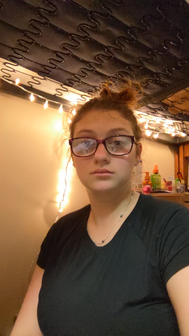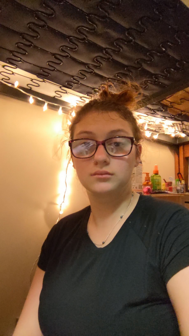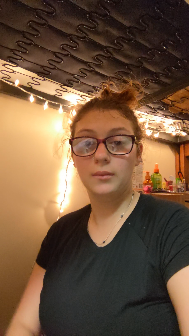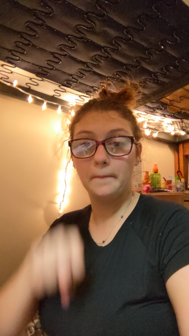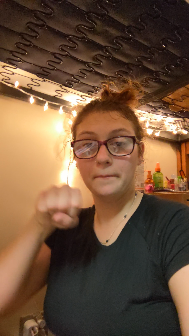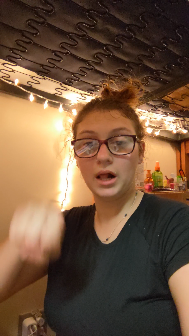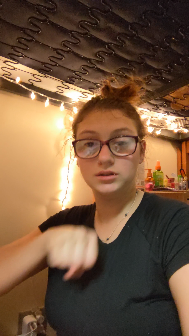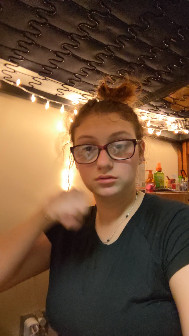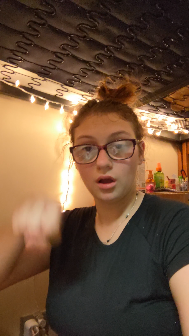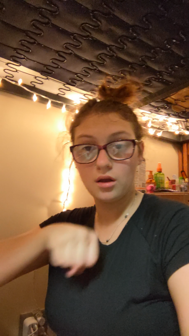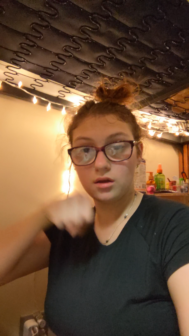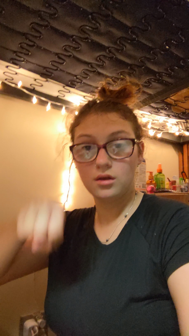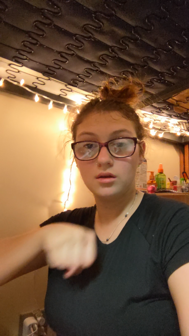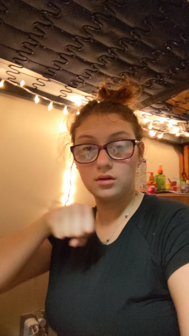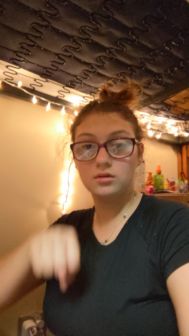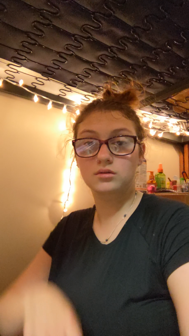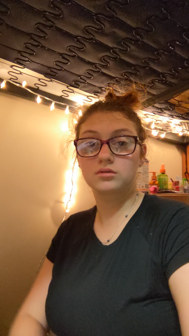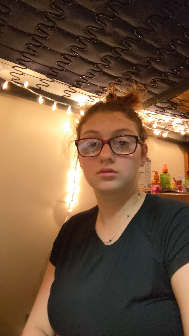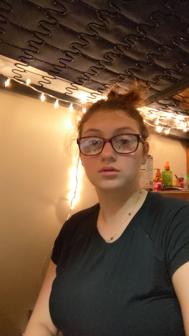bicycle